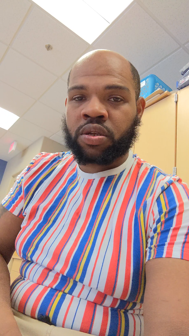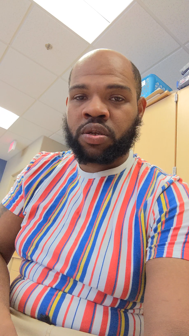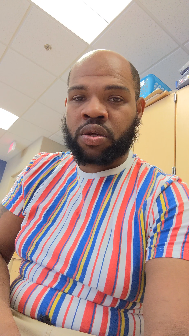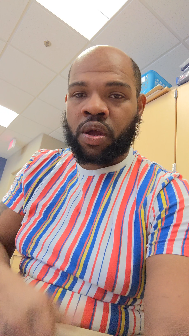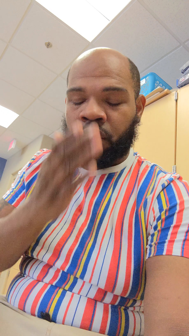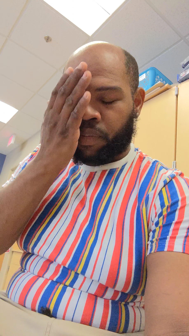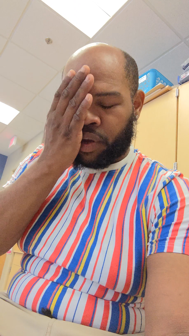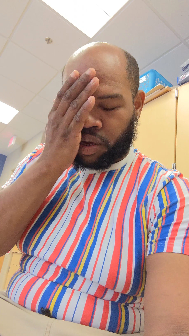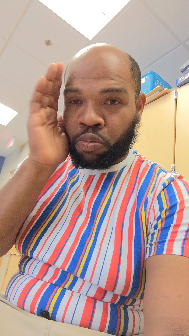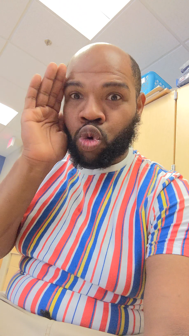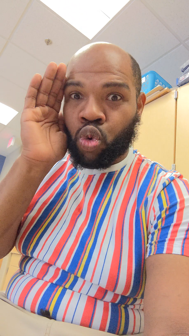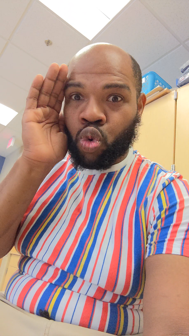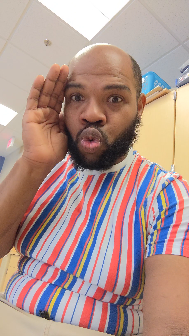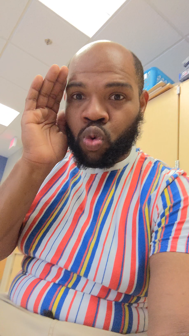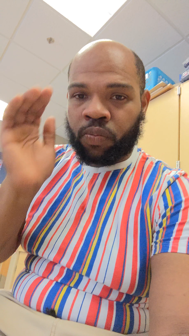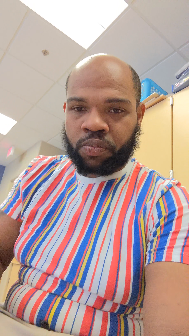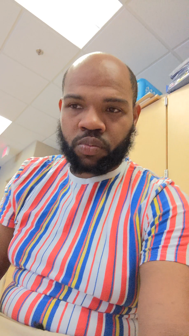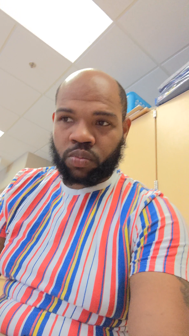peekaboo